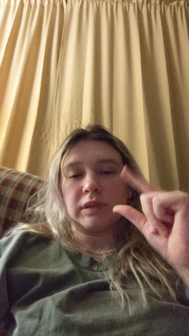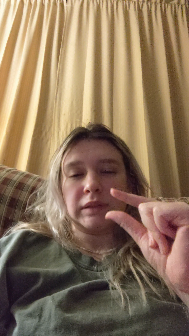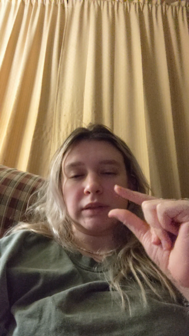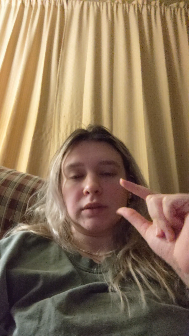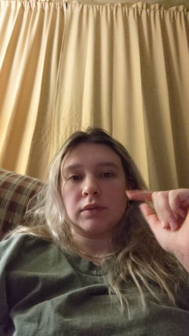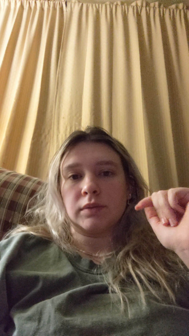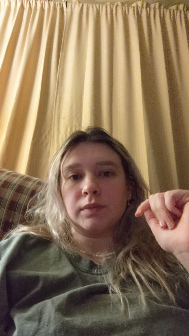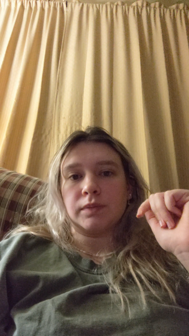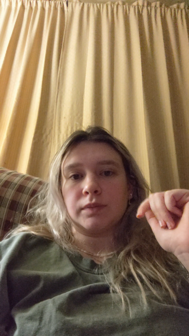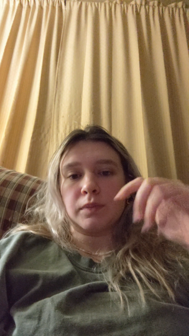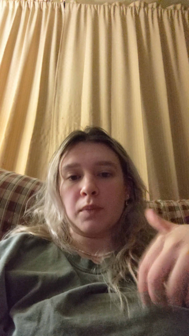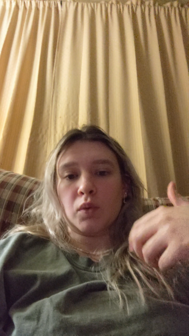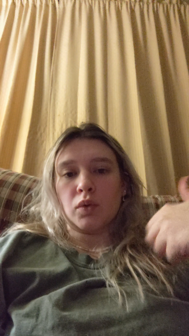monkey